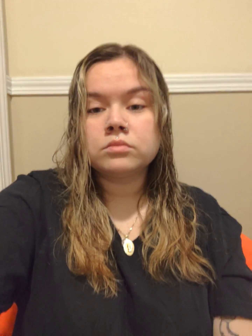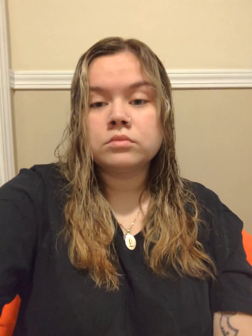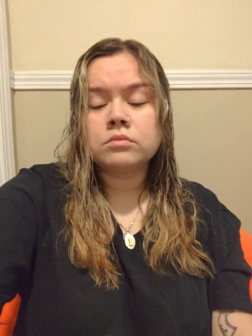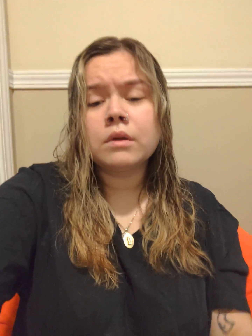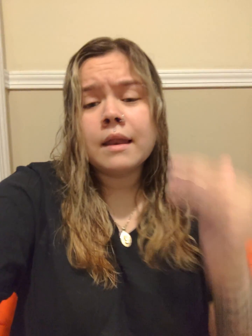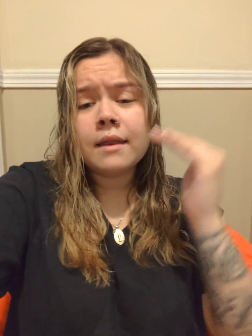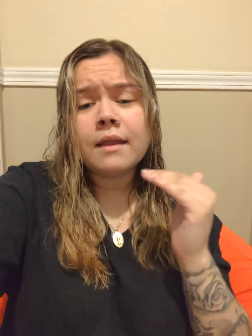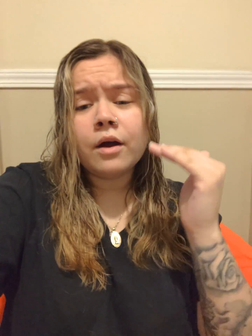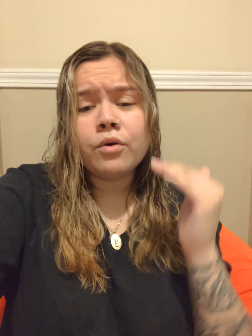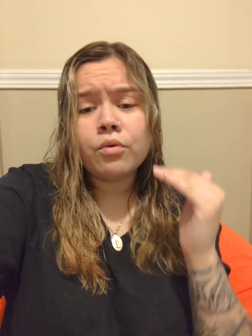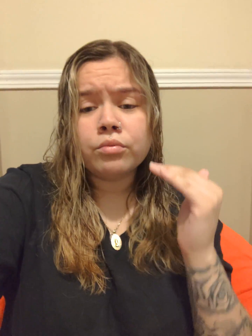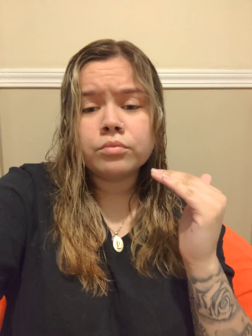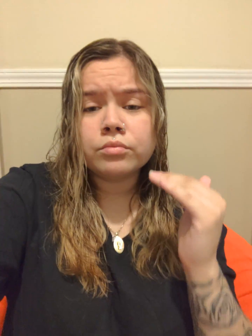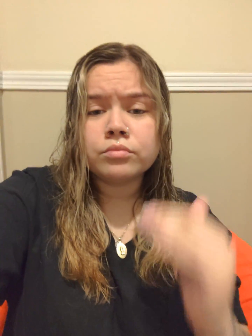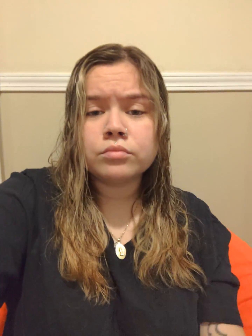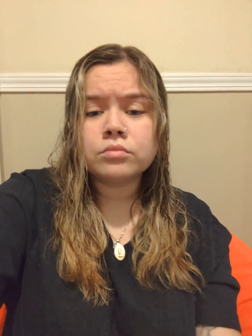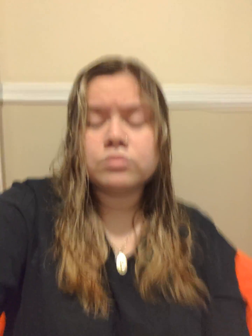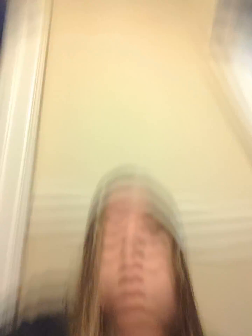little